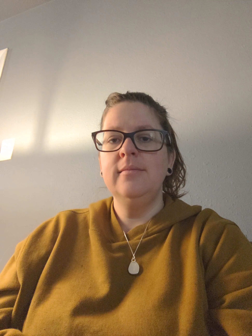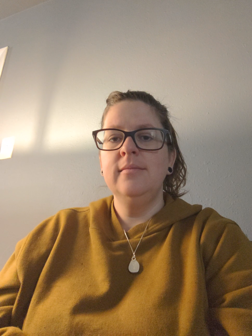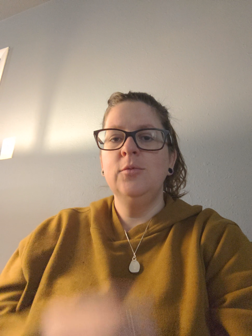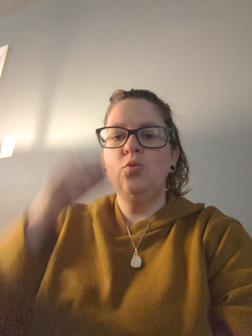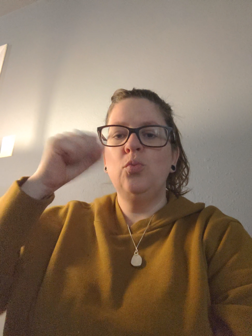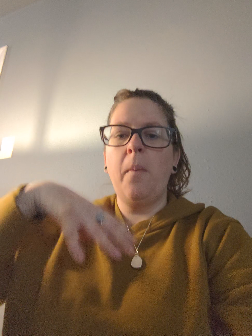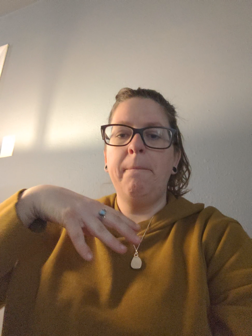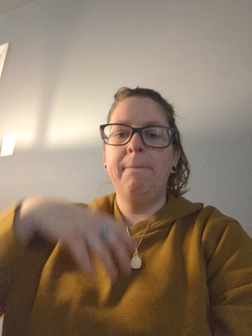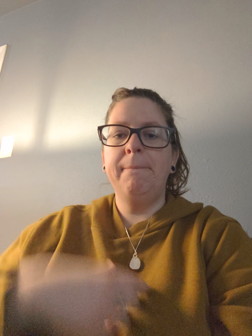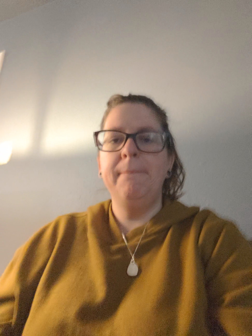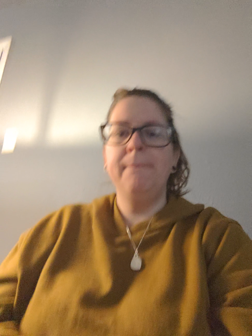drop